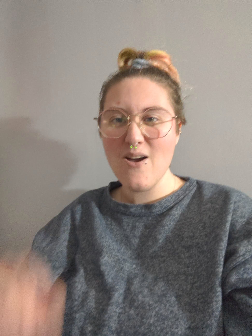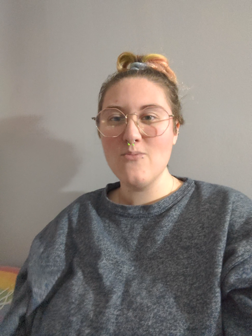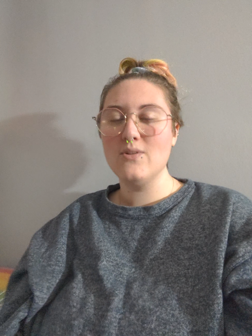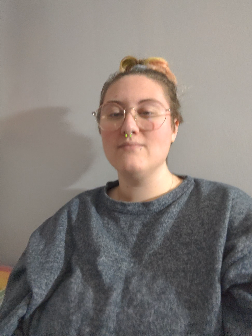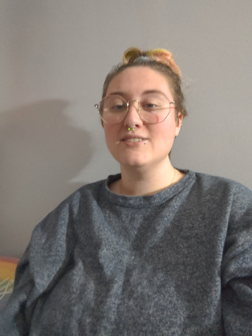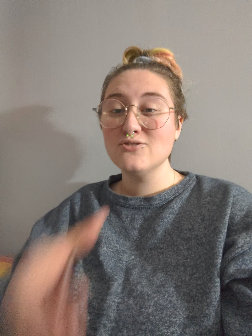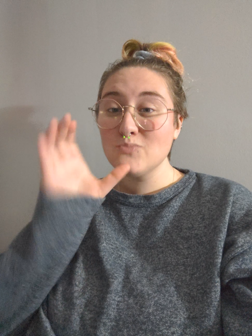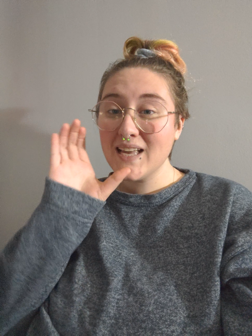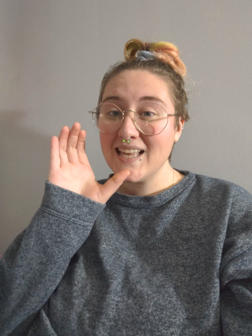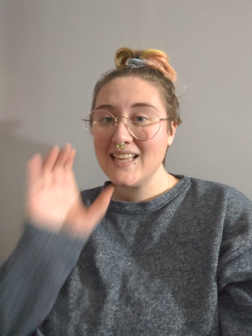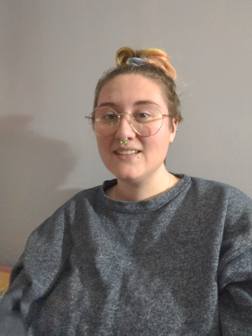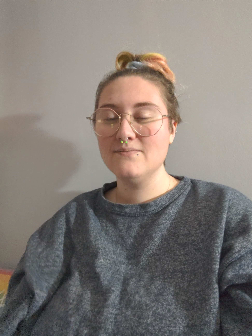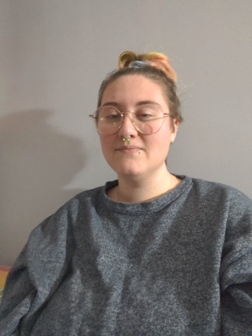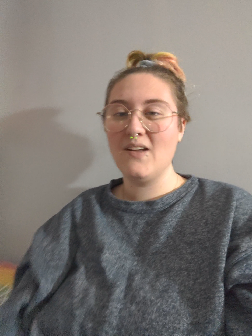drink